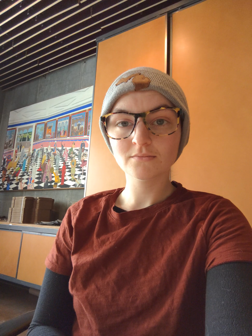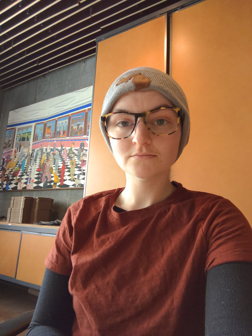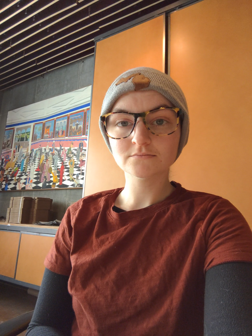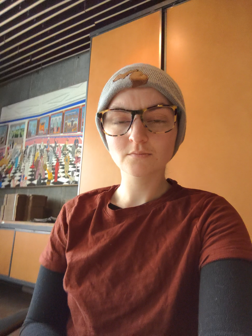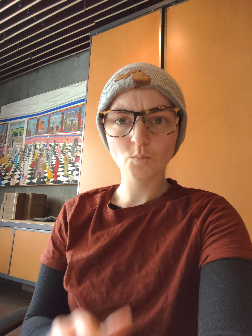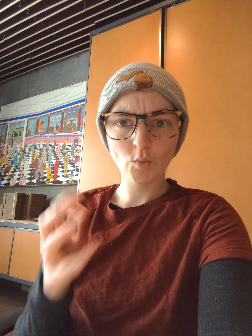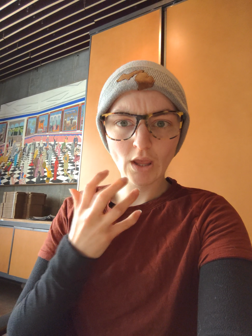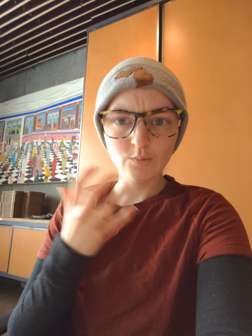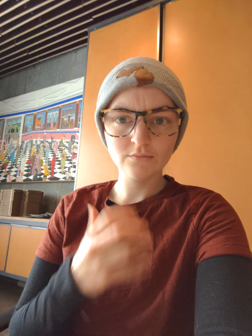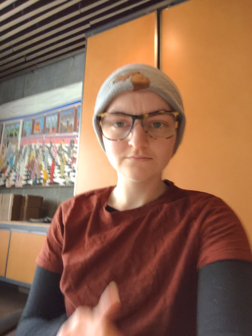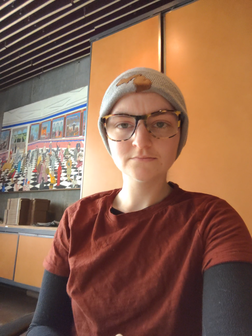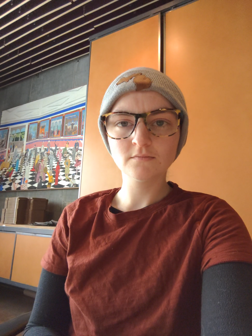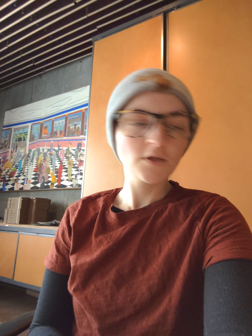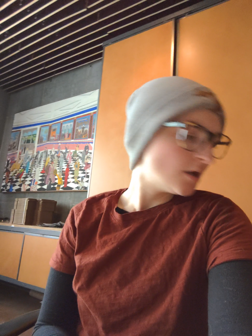owie